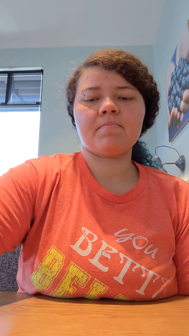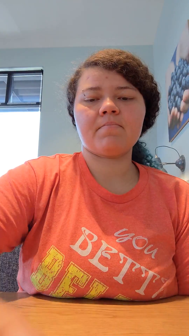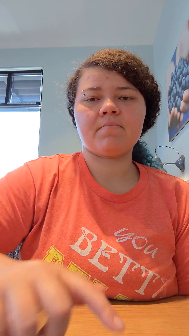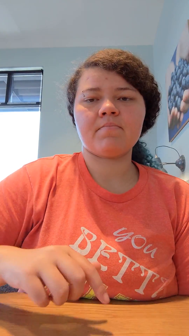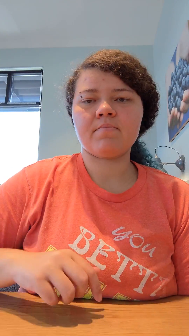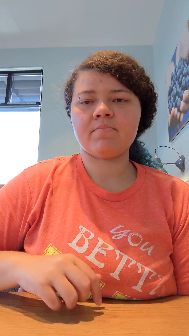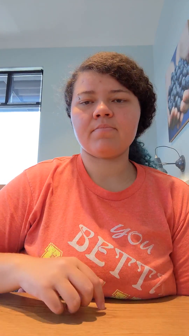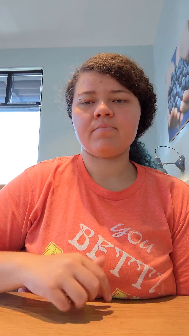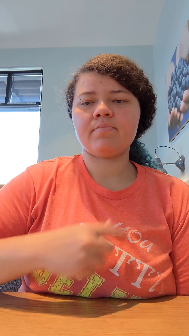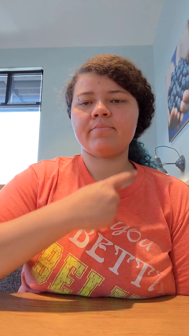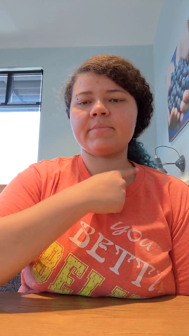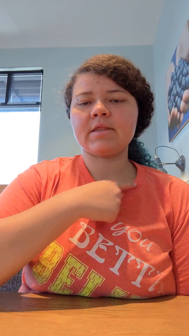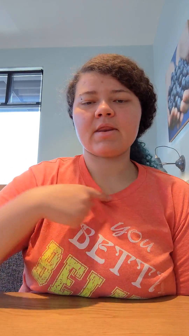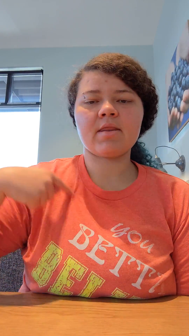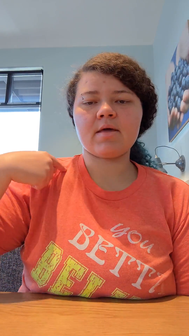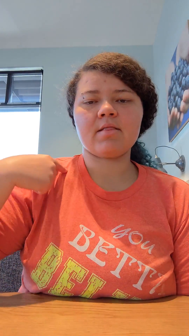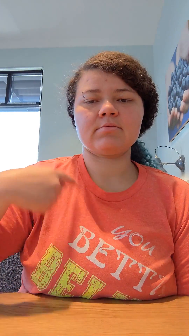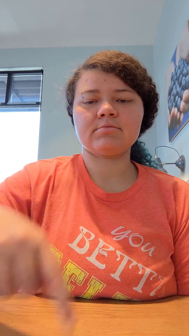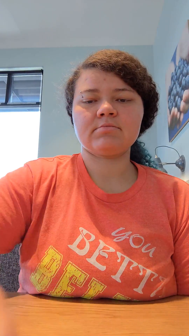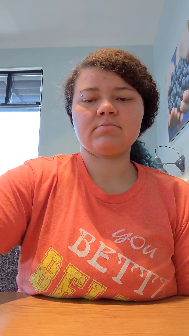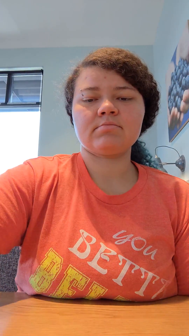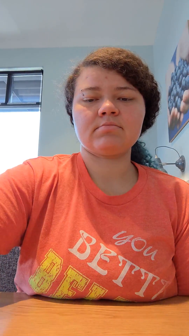necklace